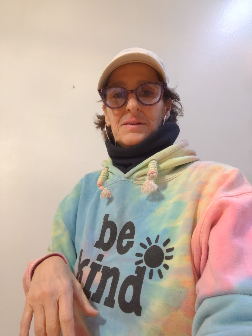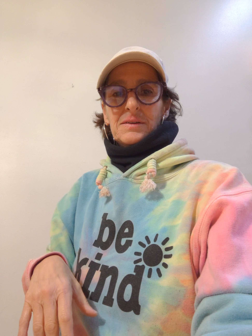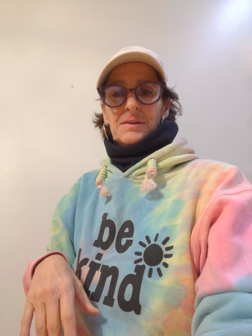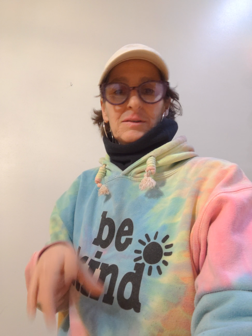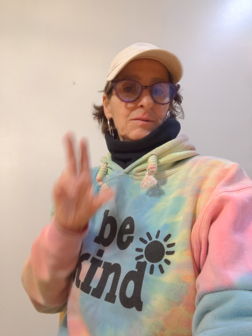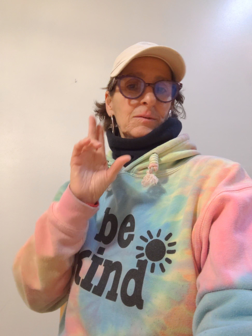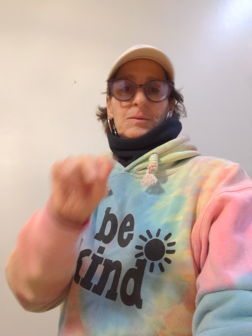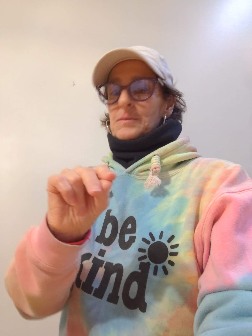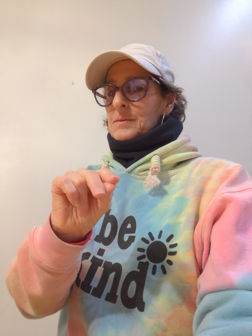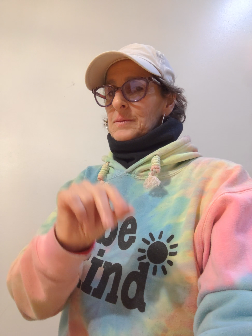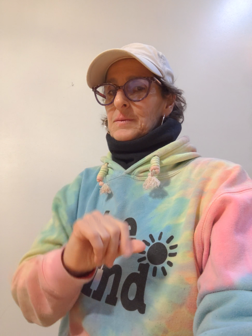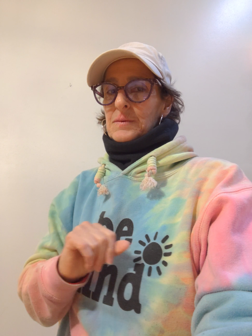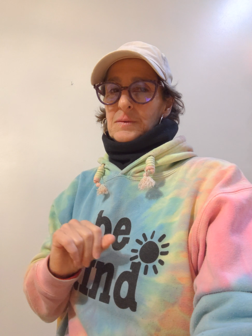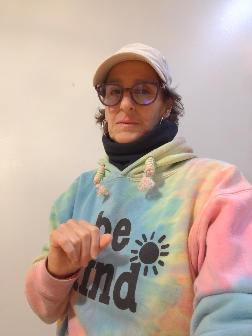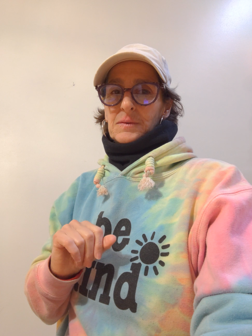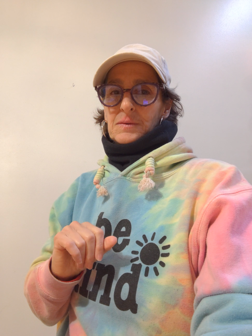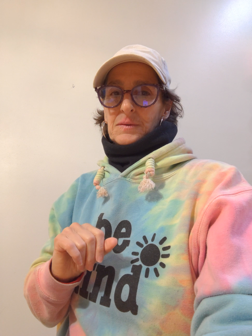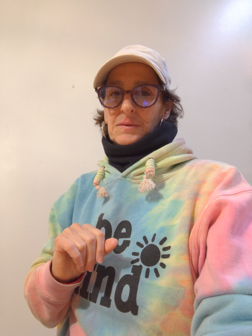no